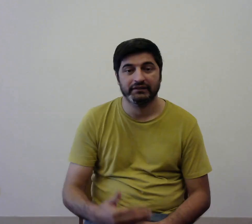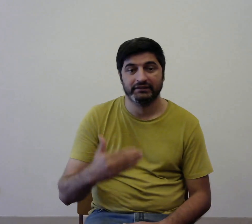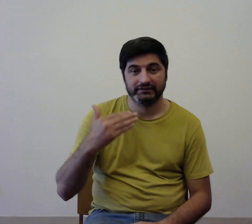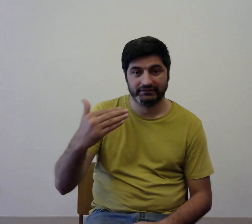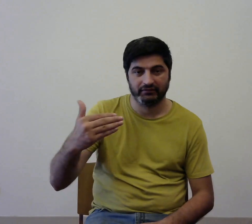siz